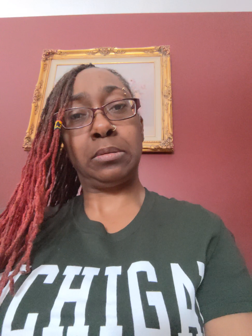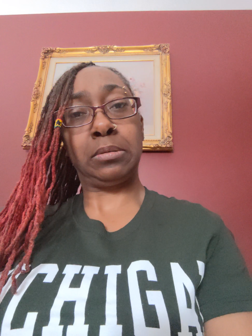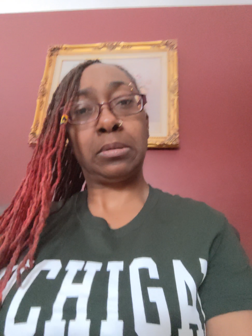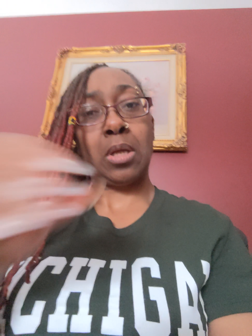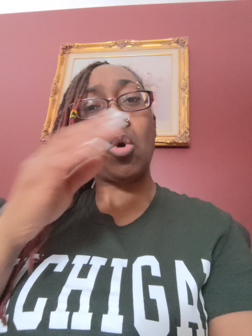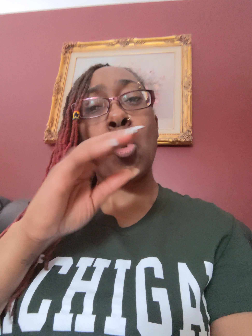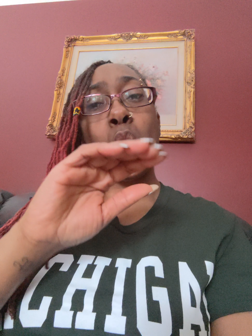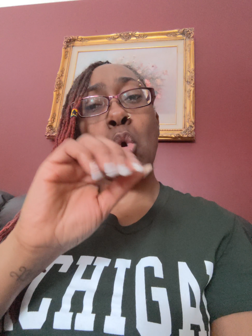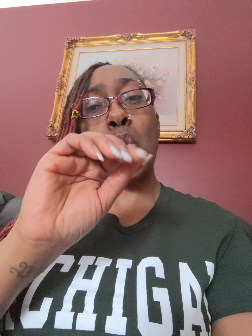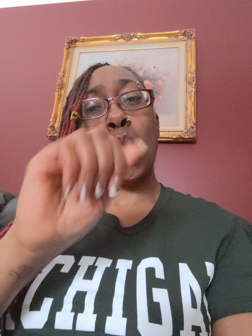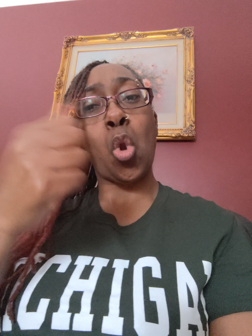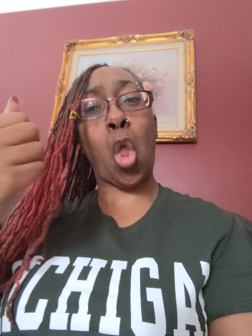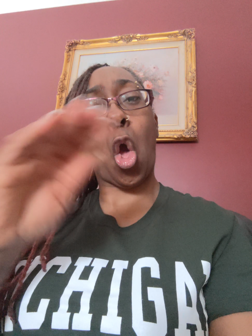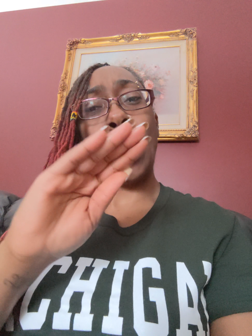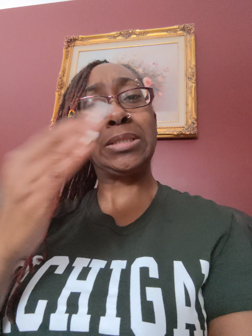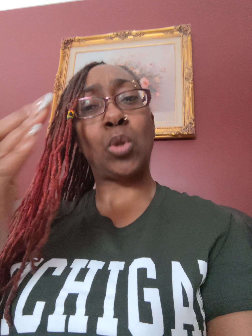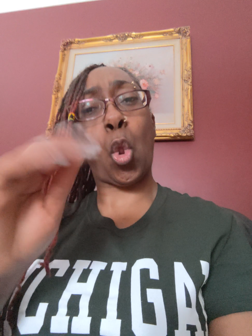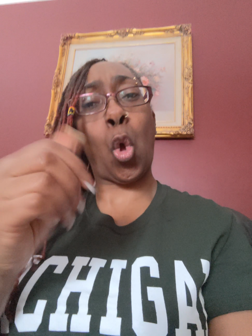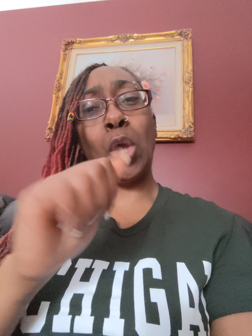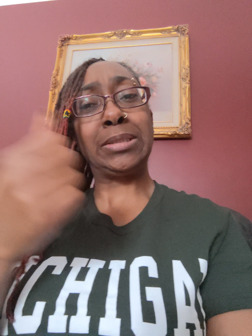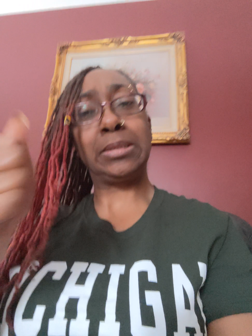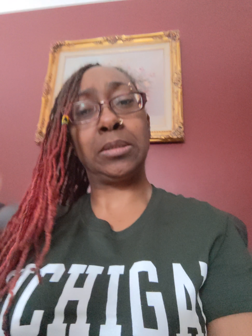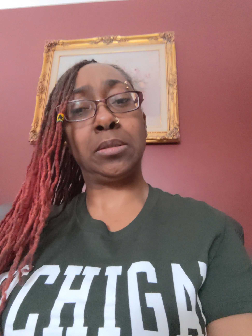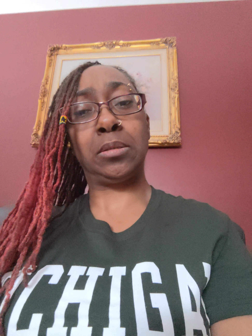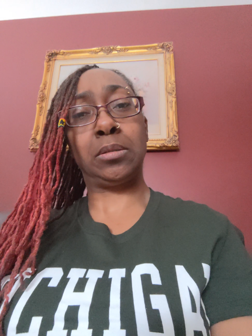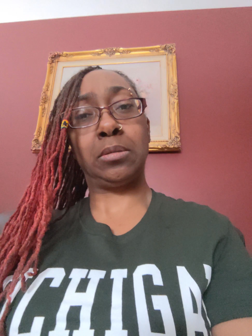closet